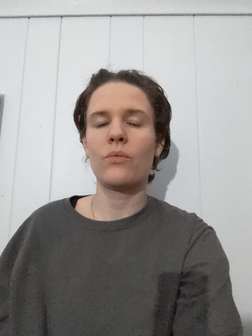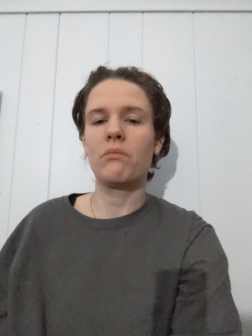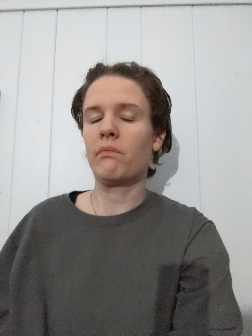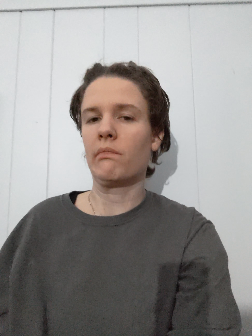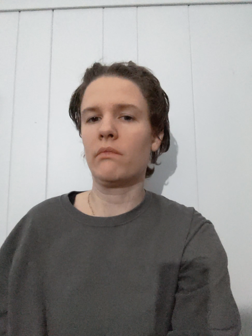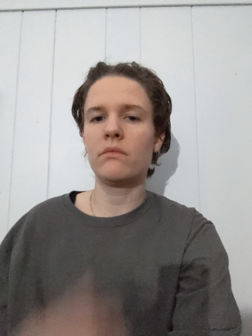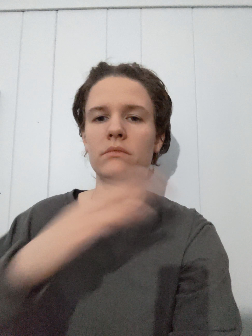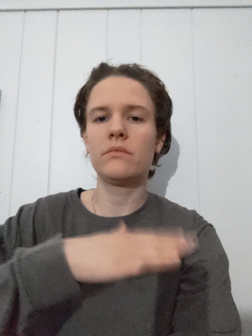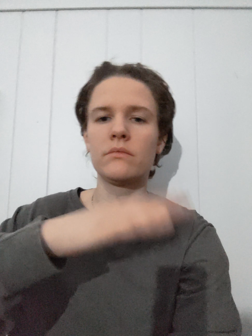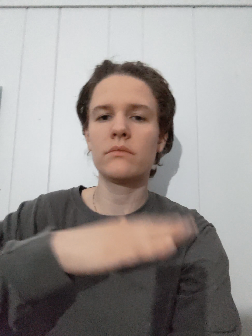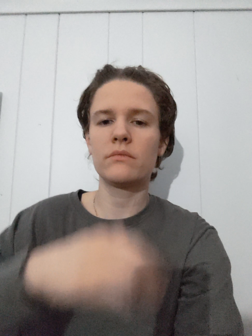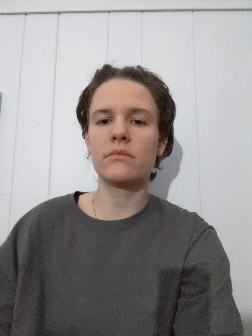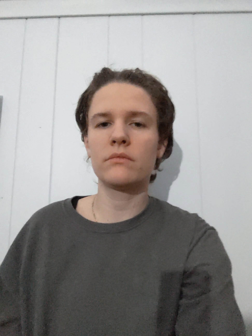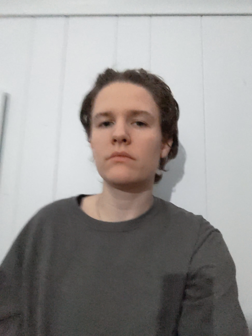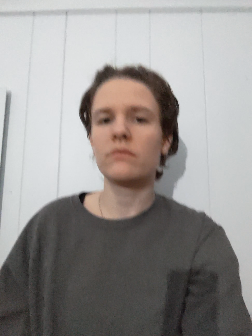table